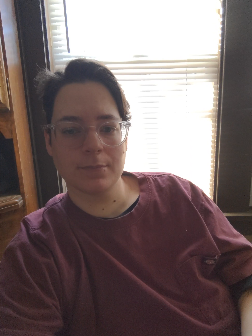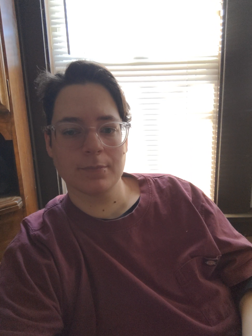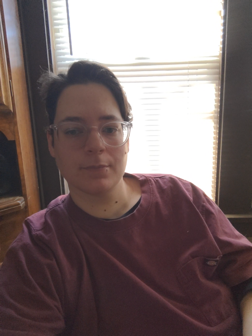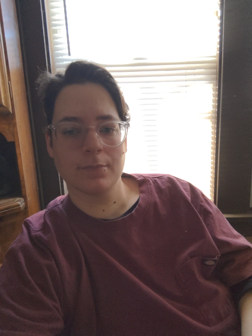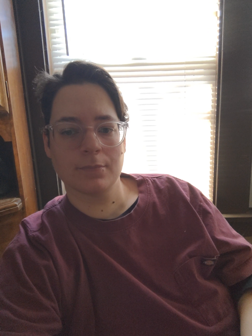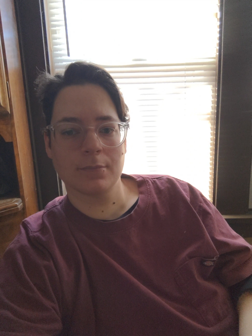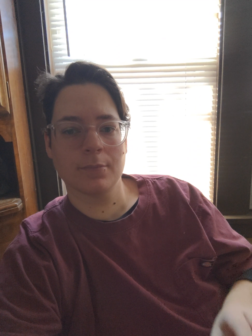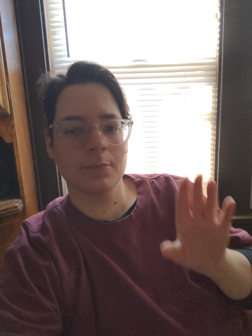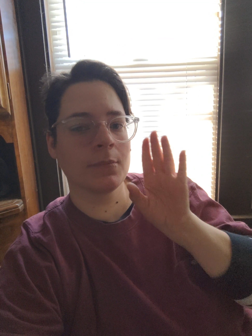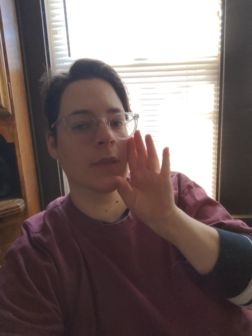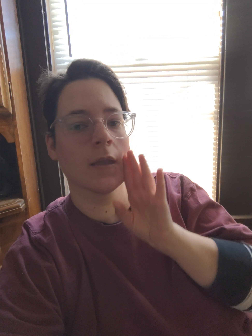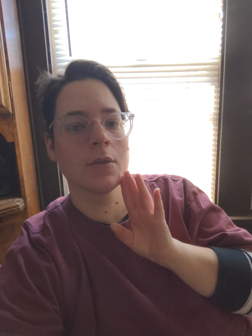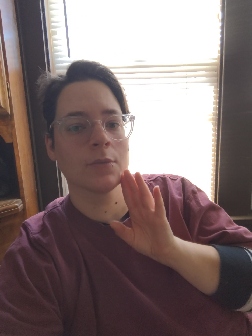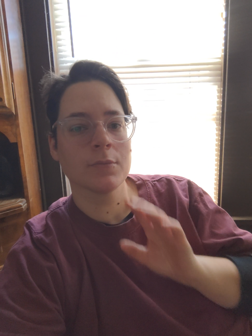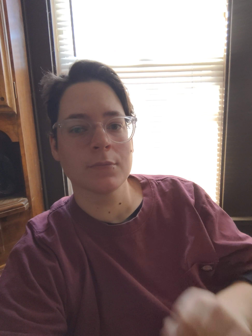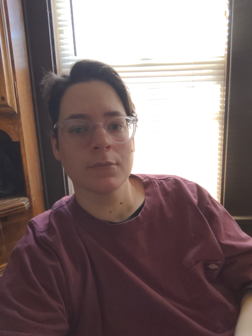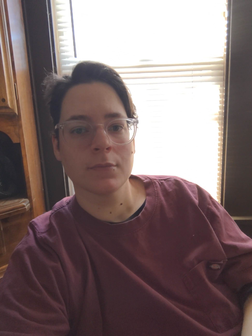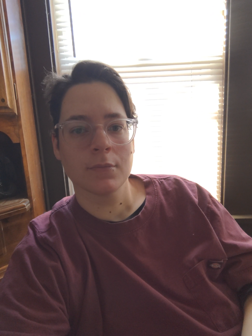brown